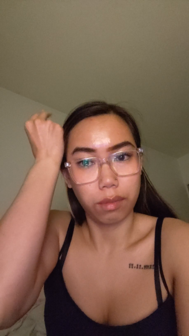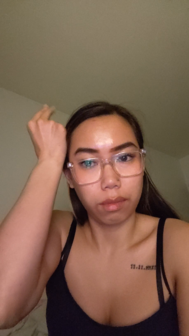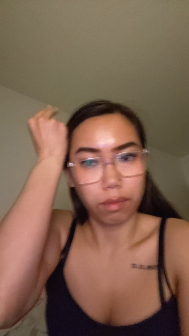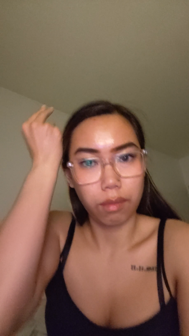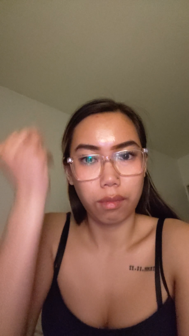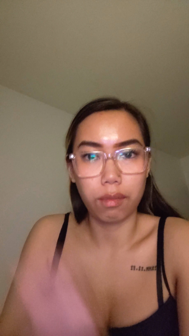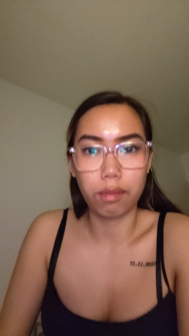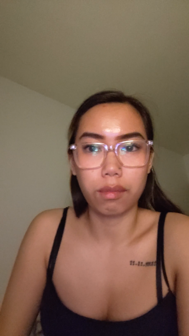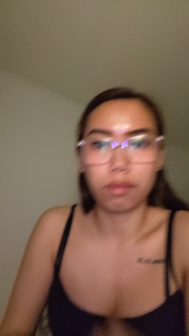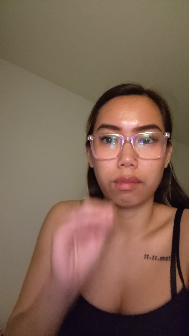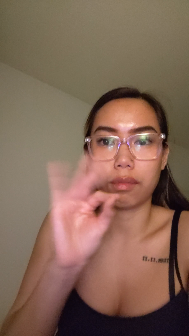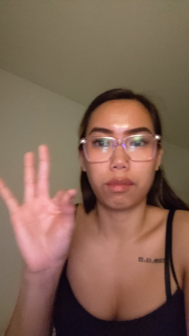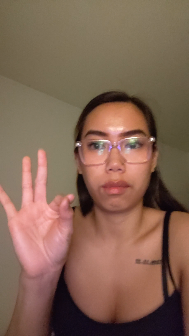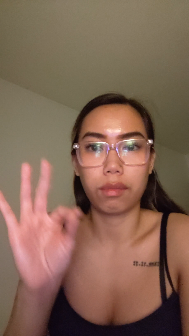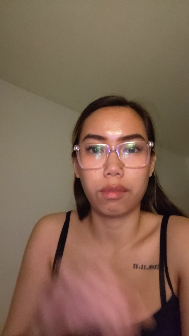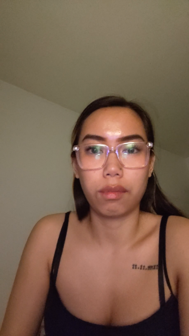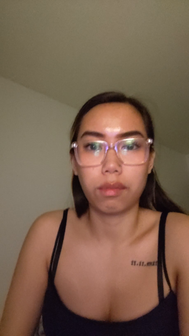of